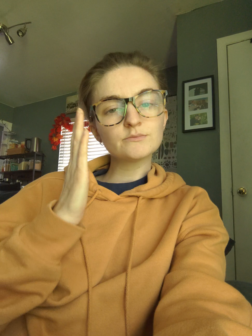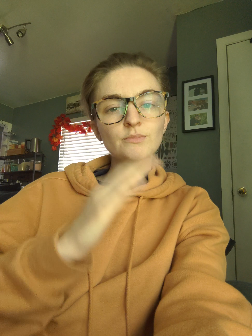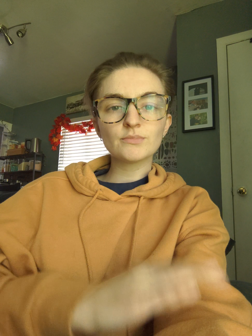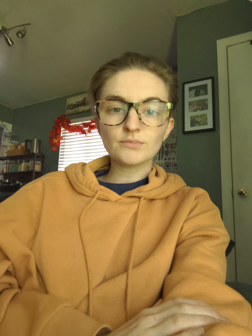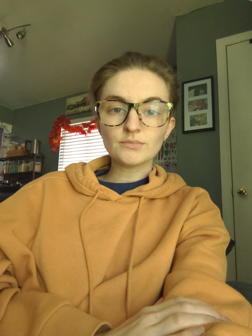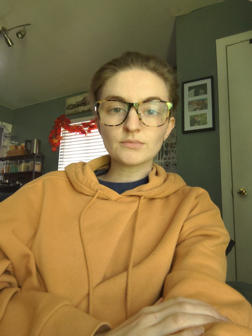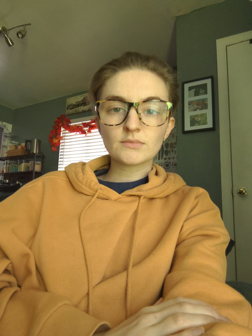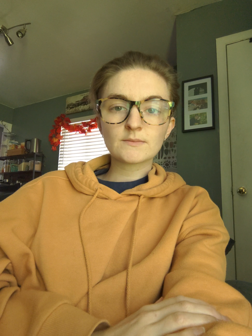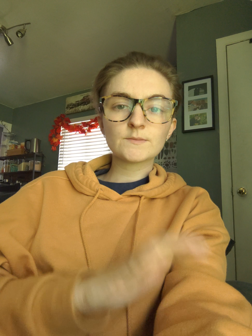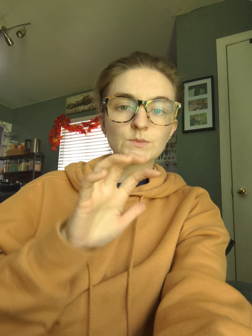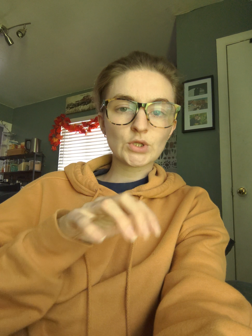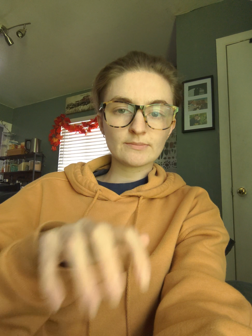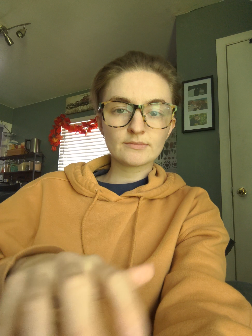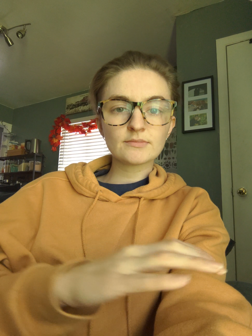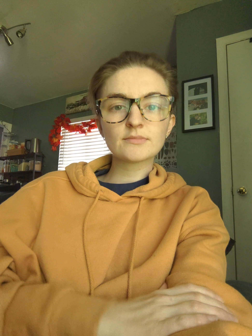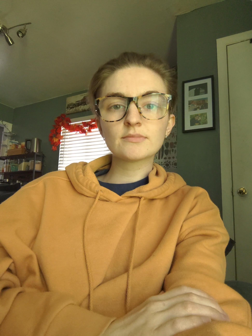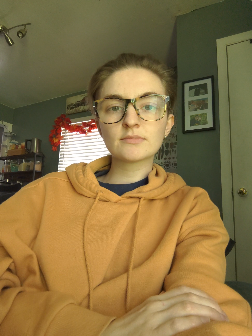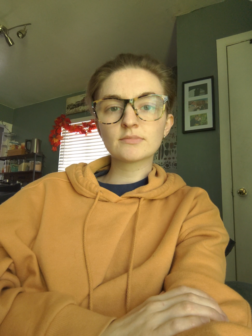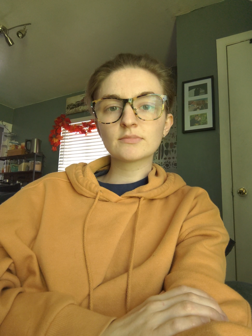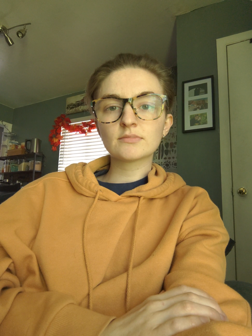grapes